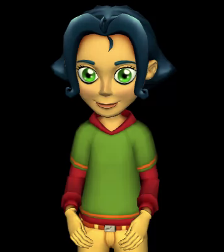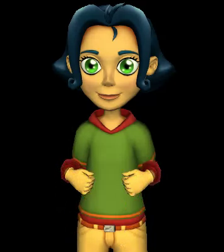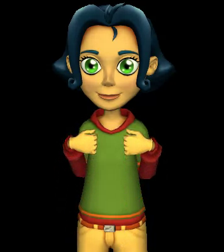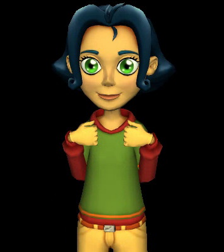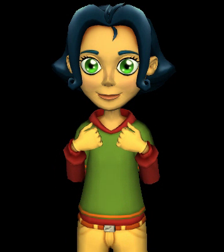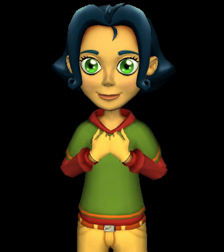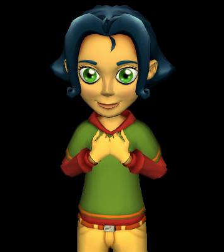معطف